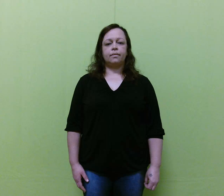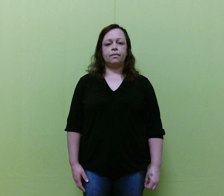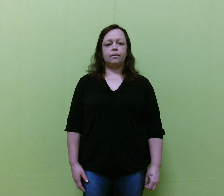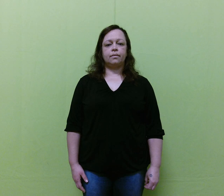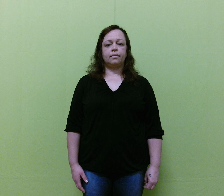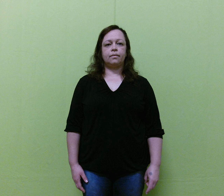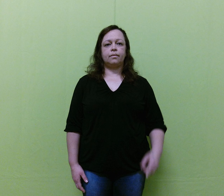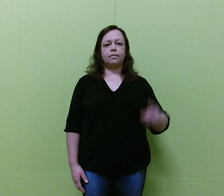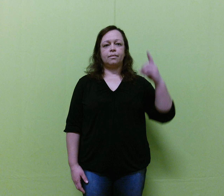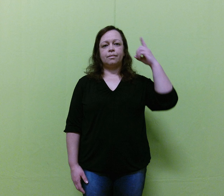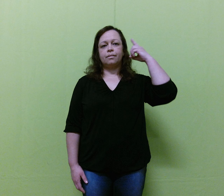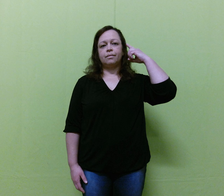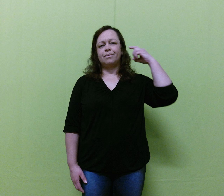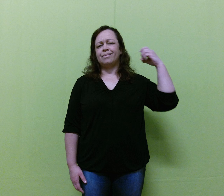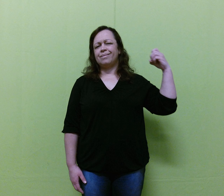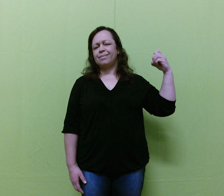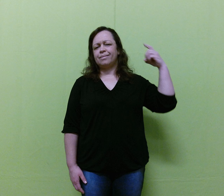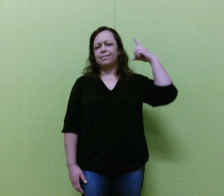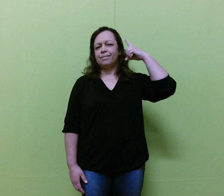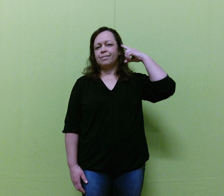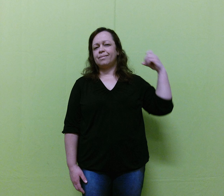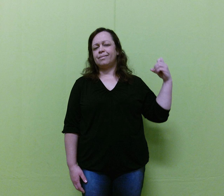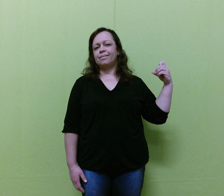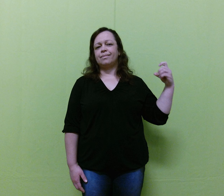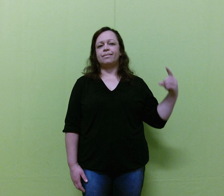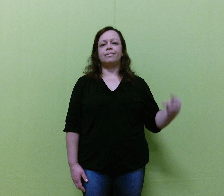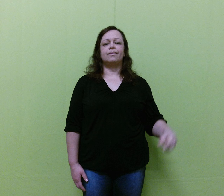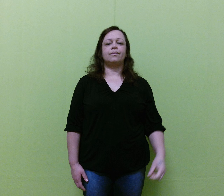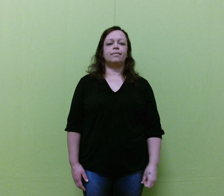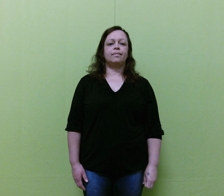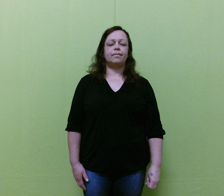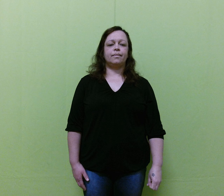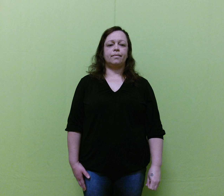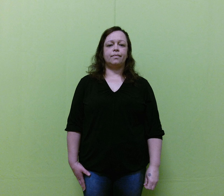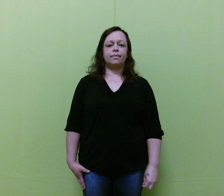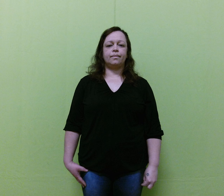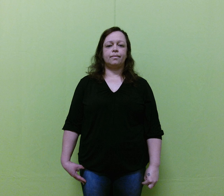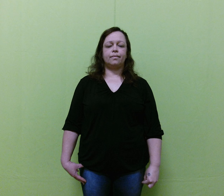barulho